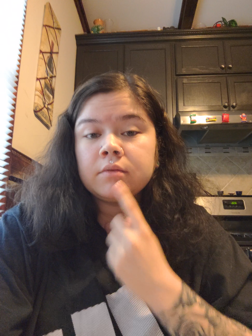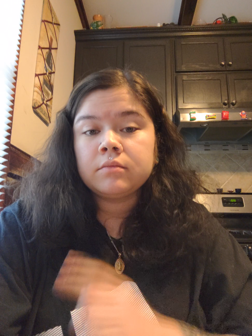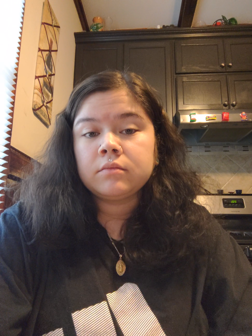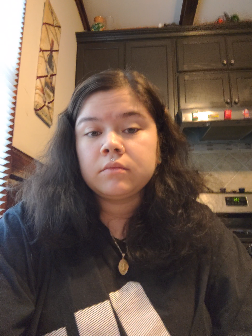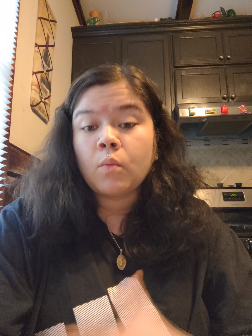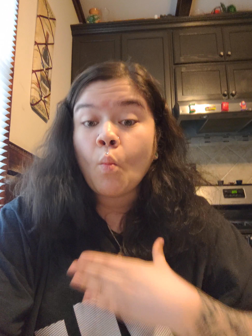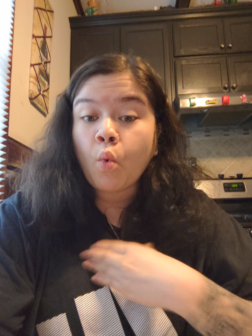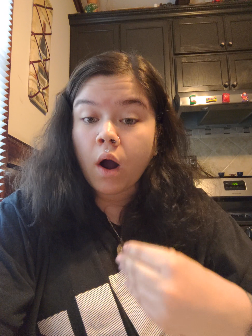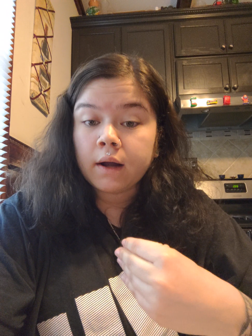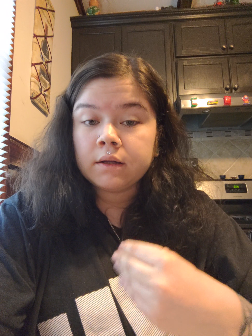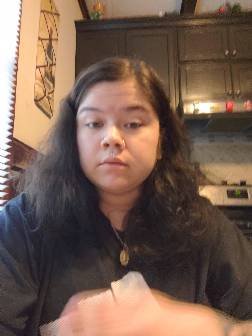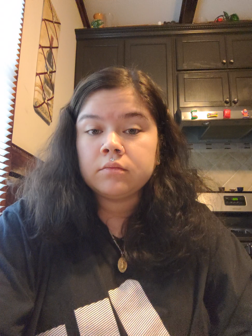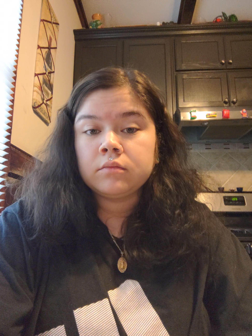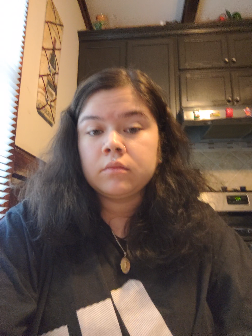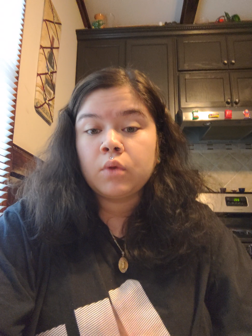white